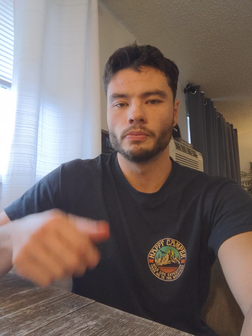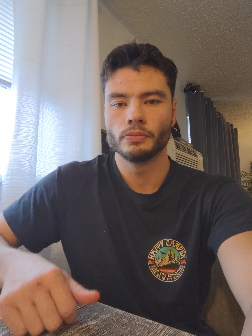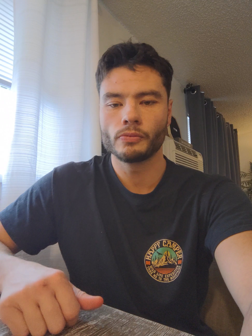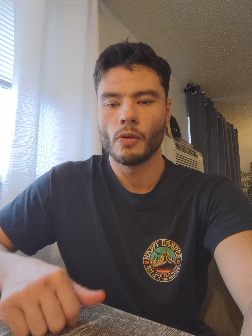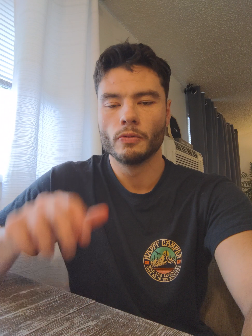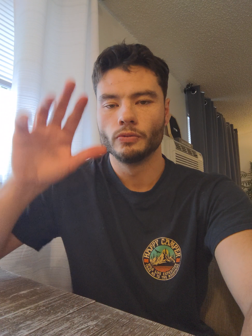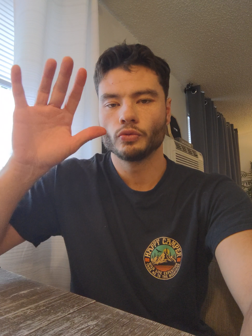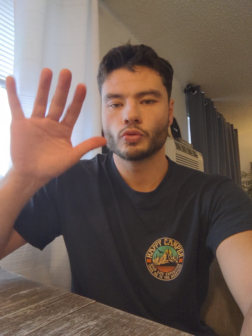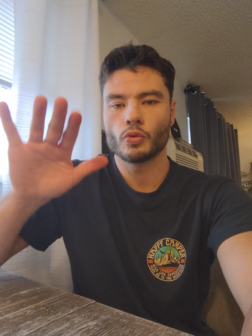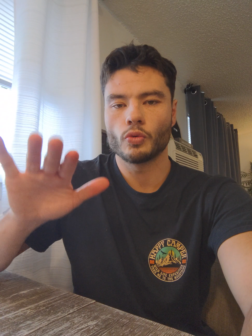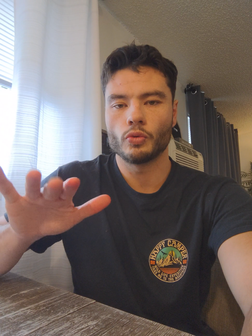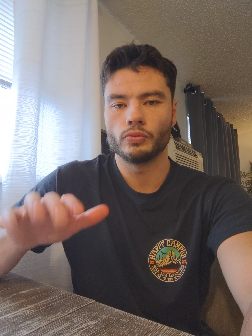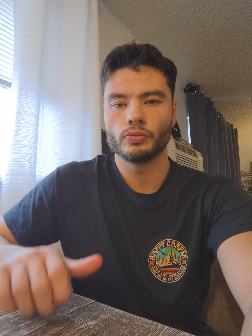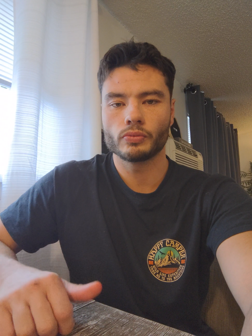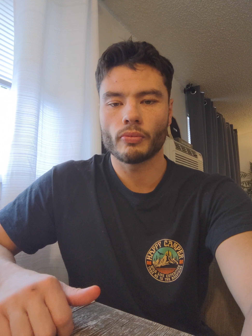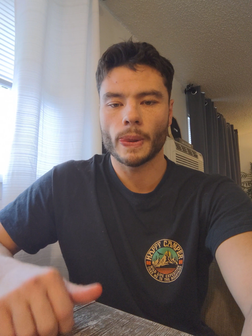snow